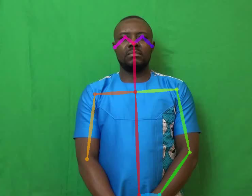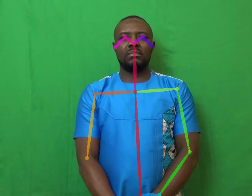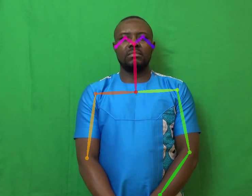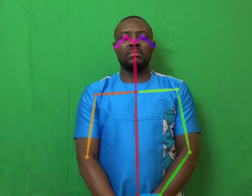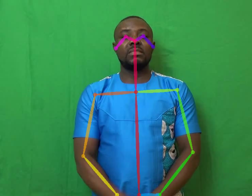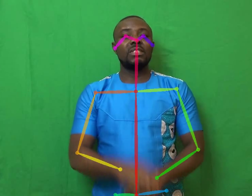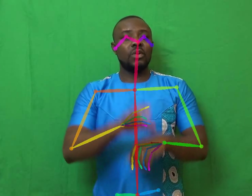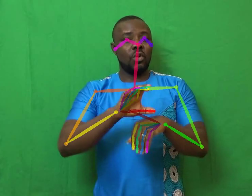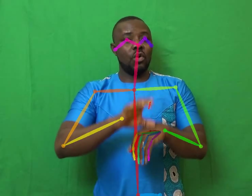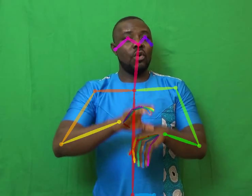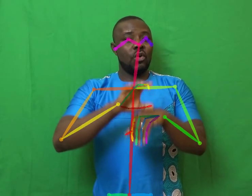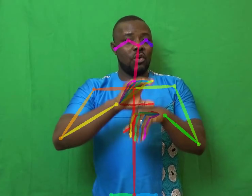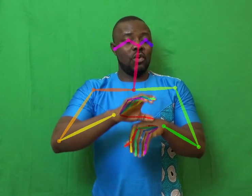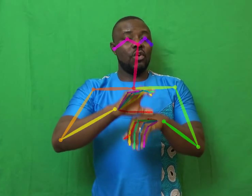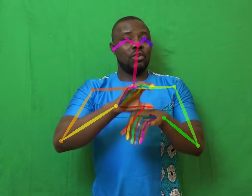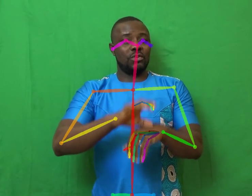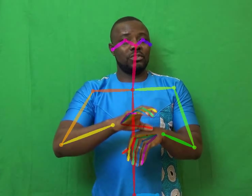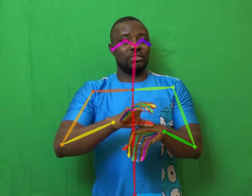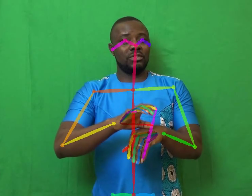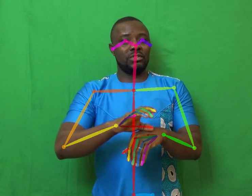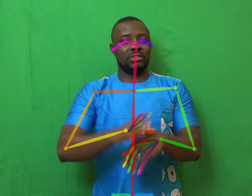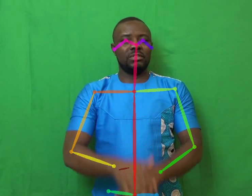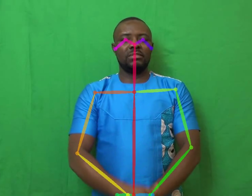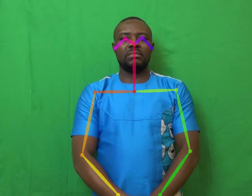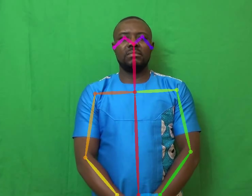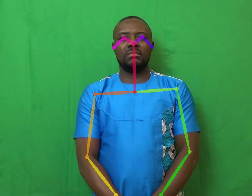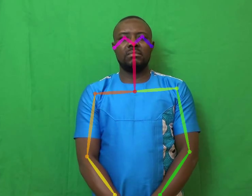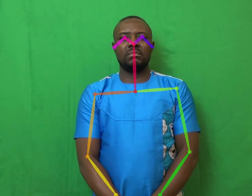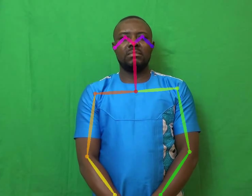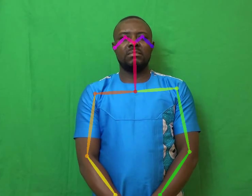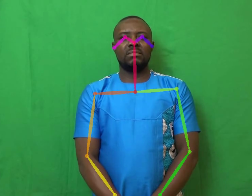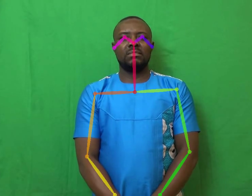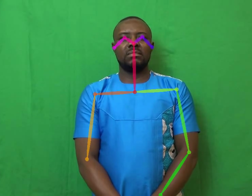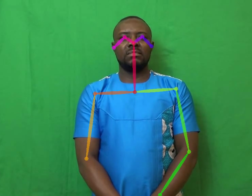culture